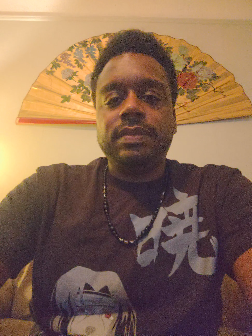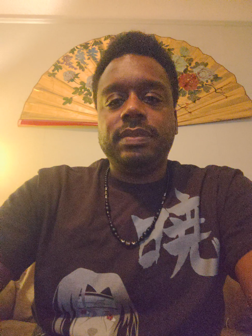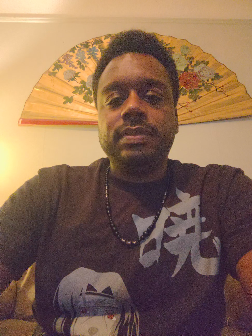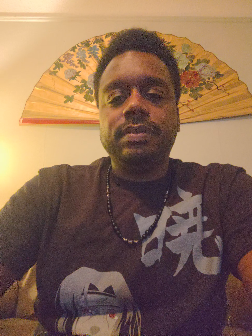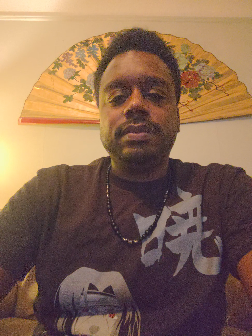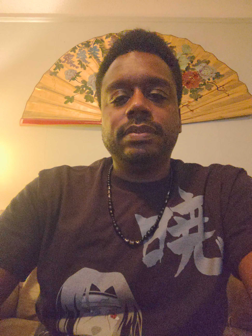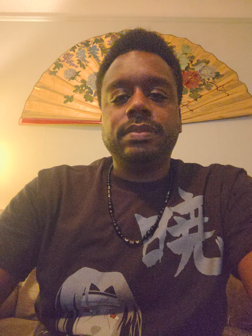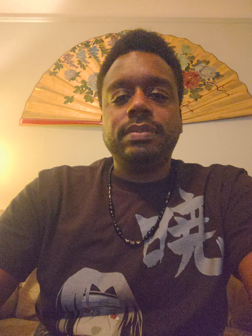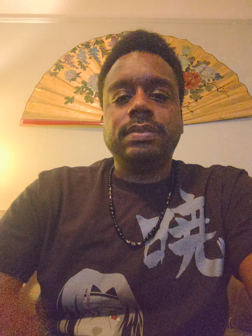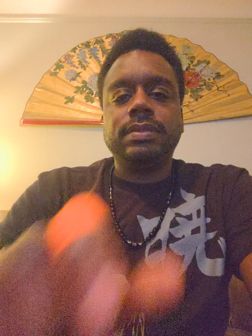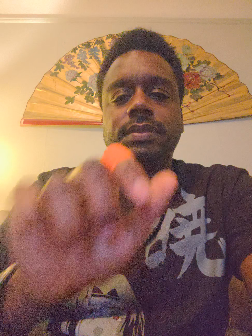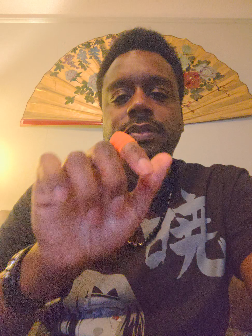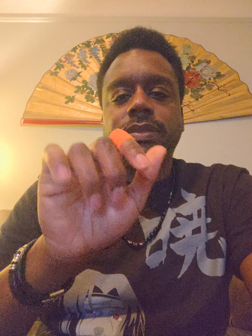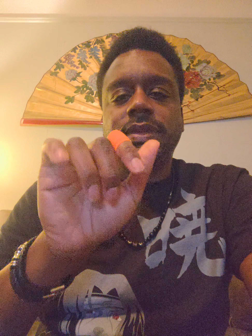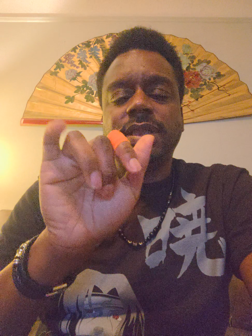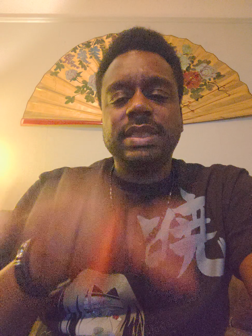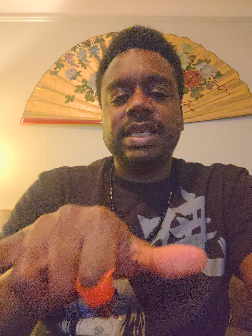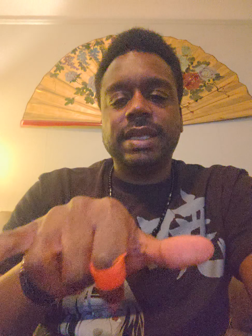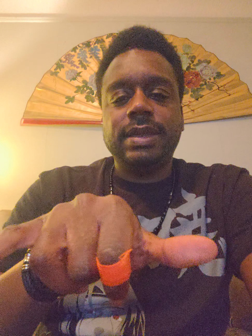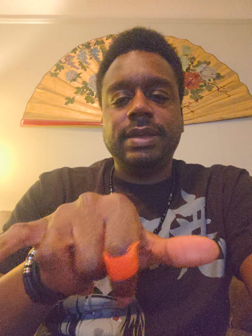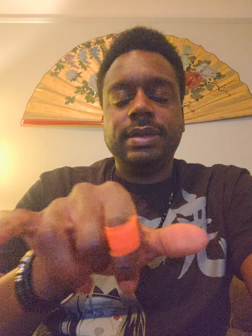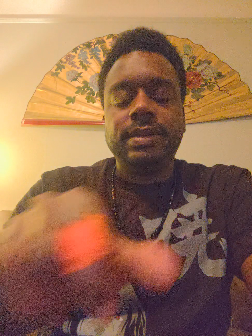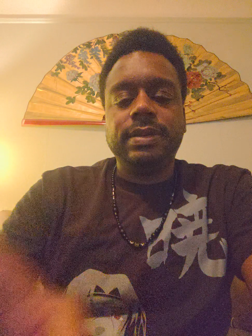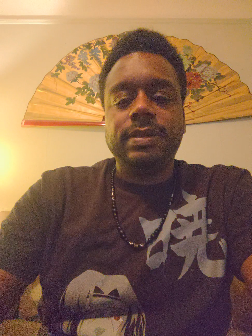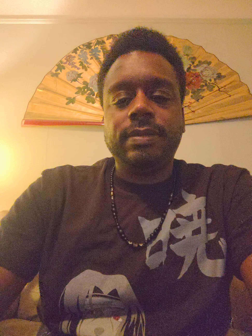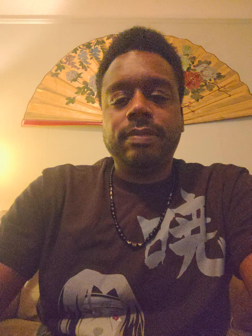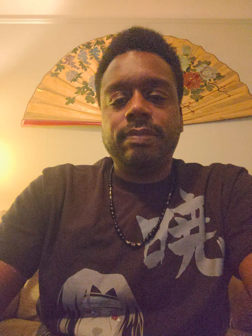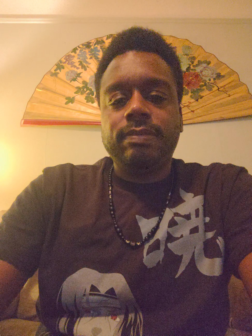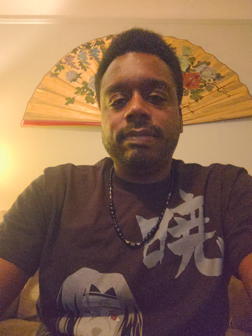stay